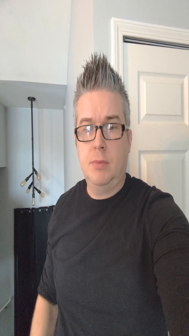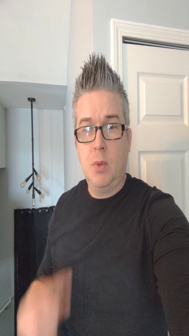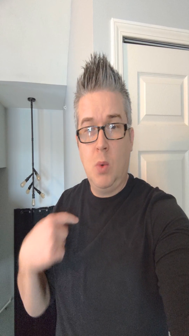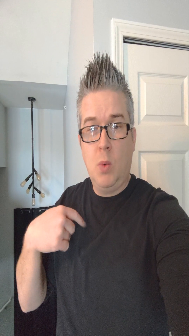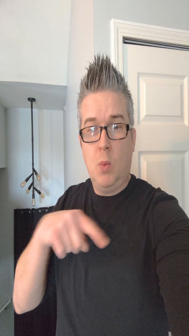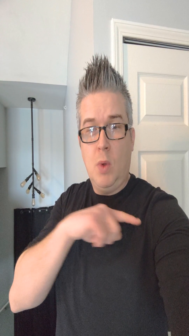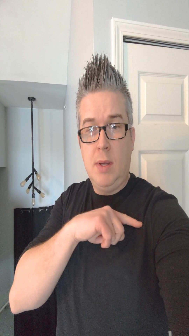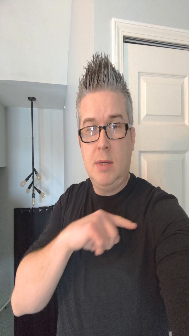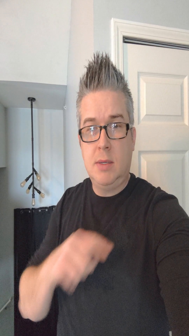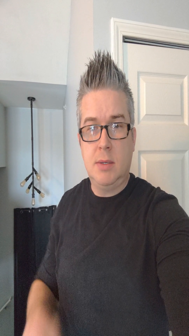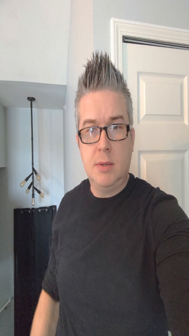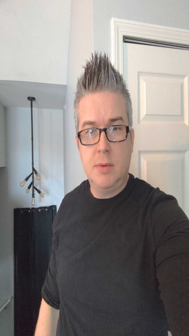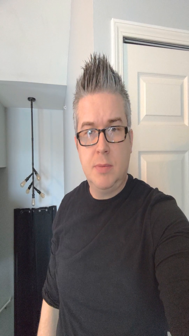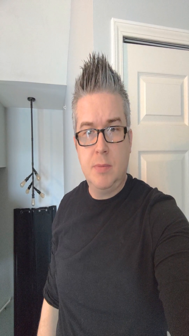we